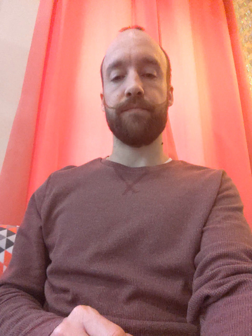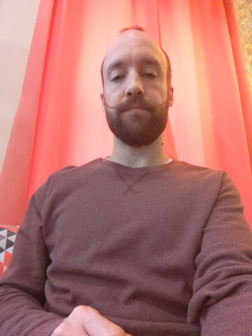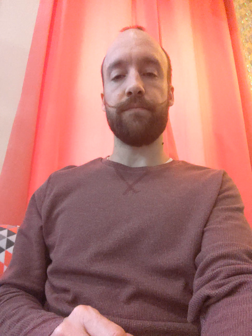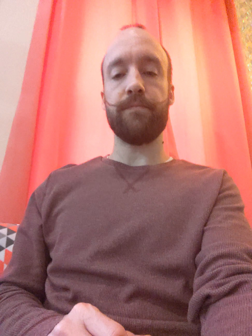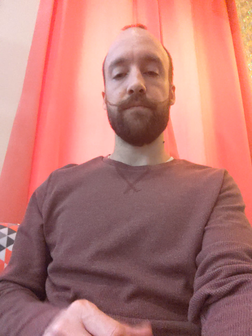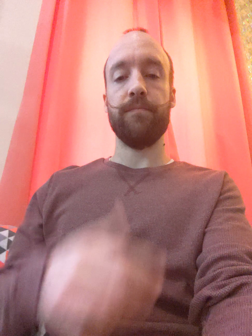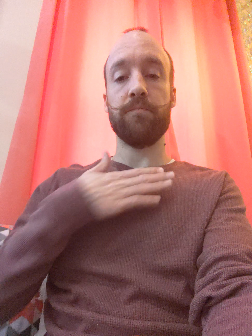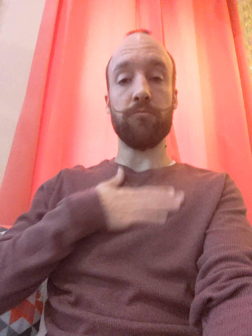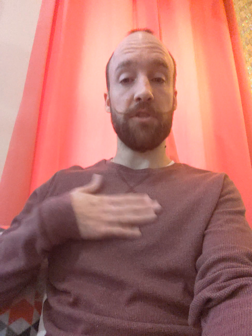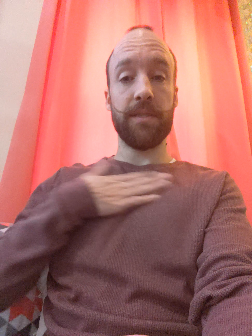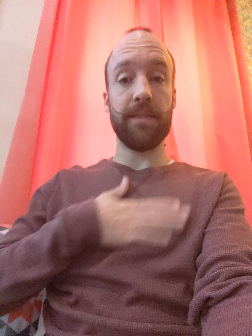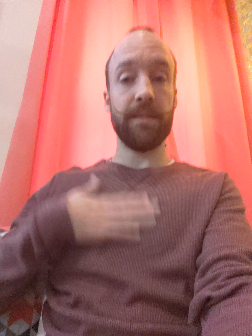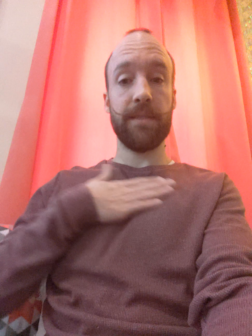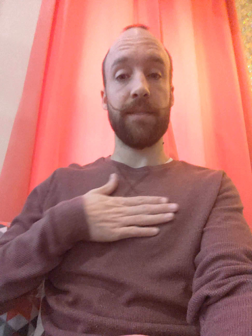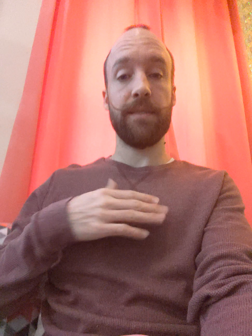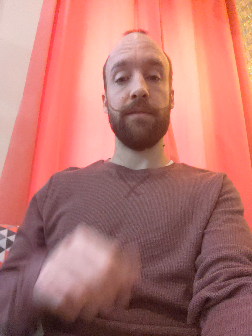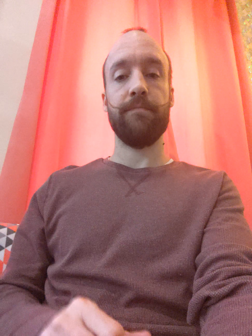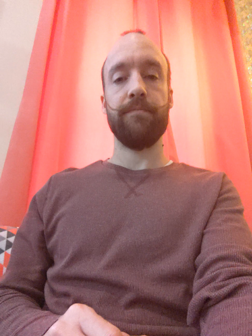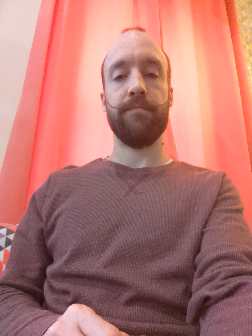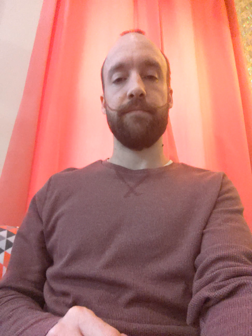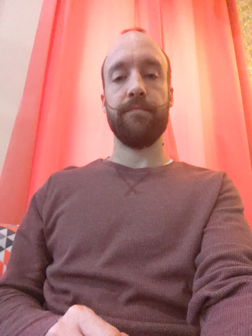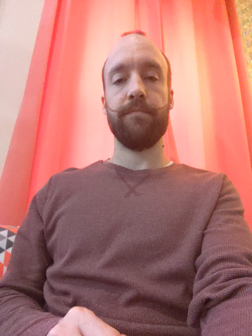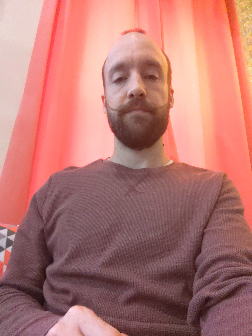please